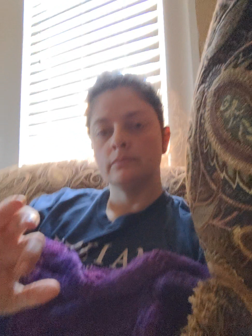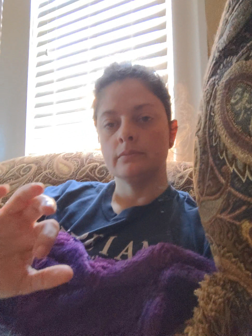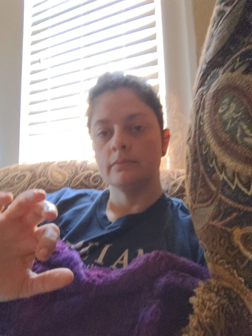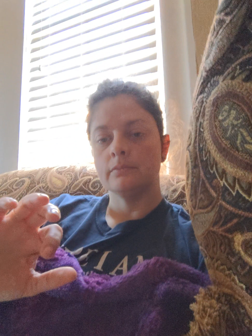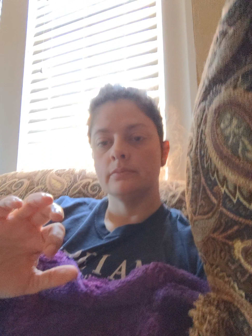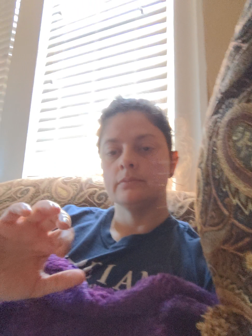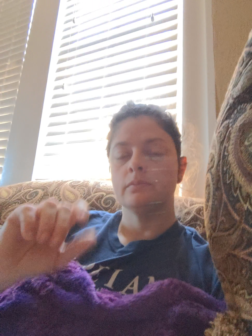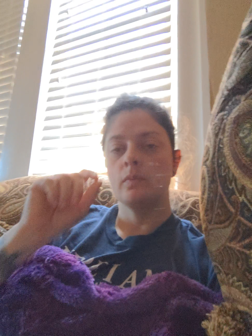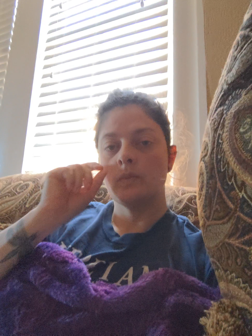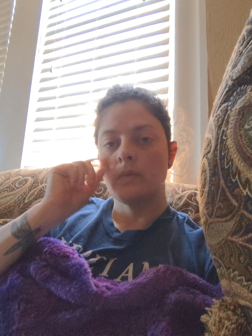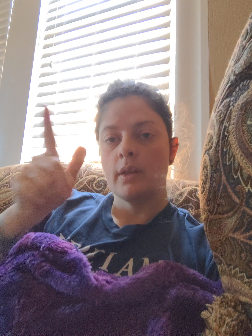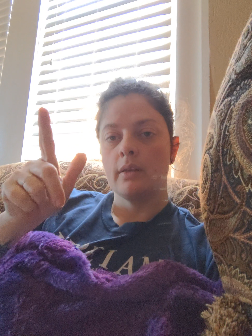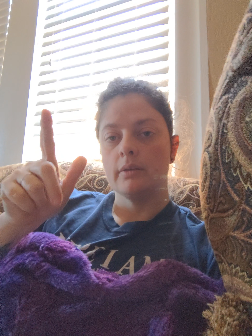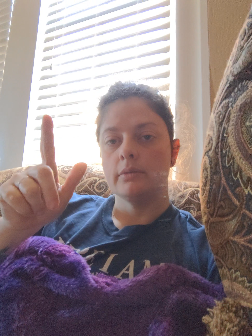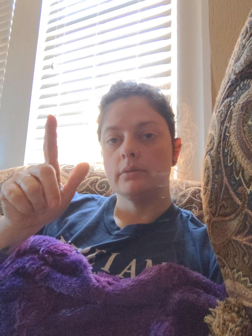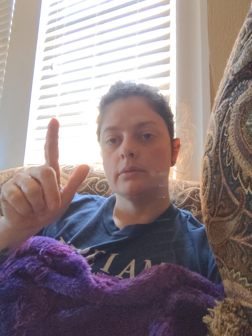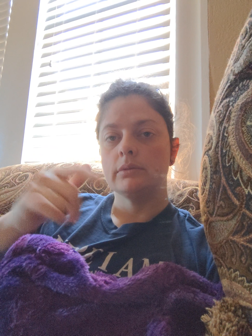wake